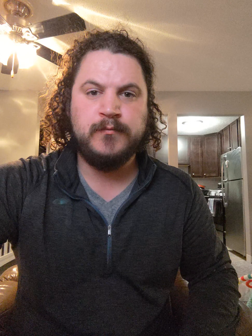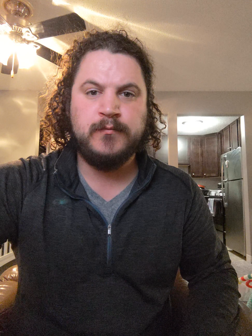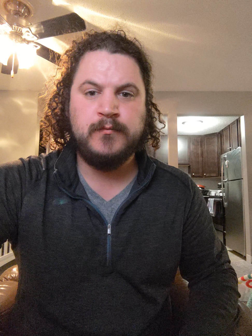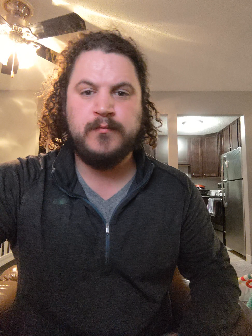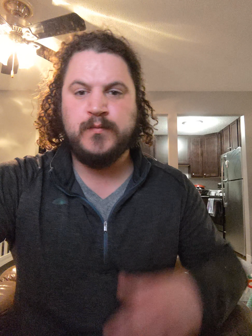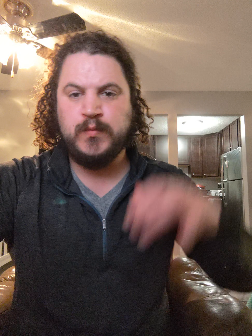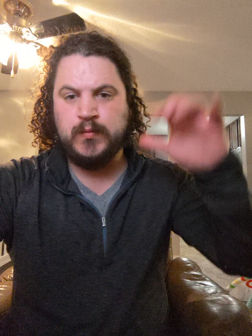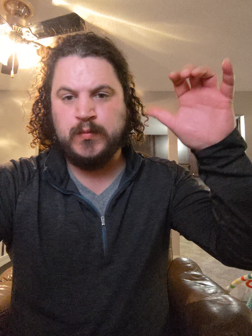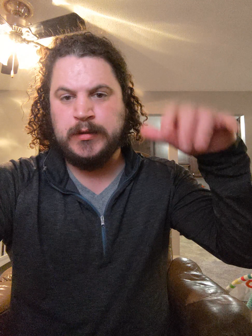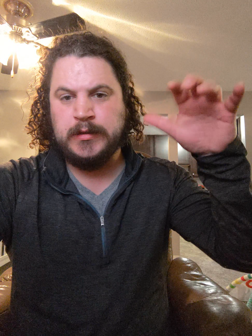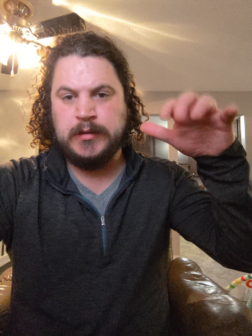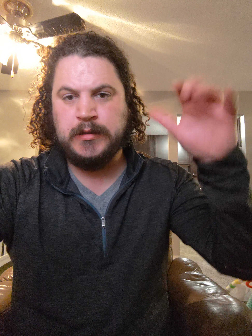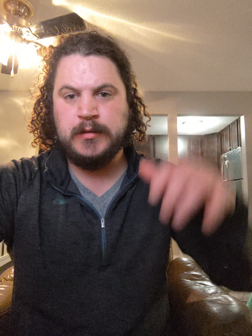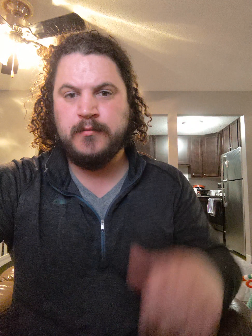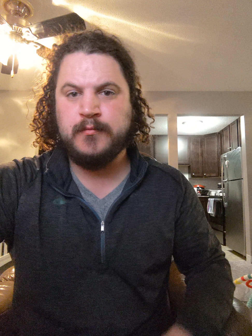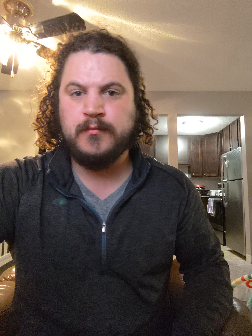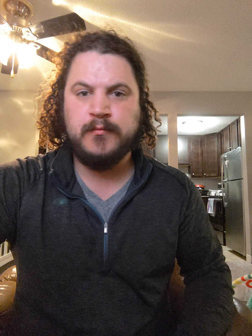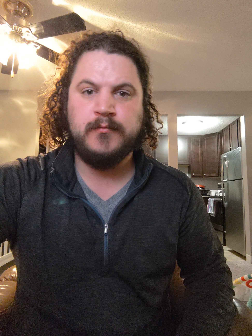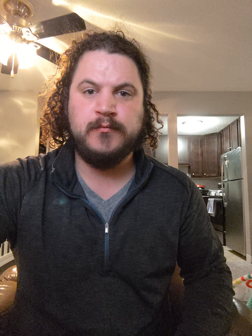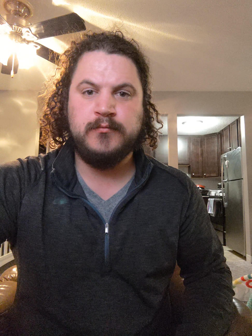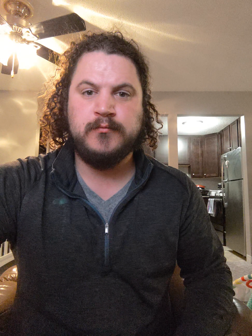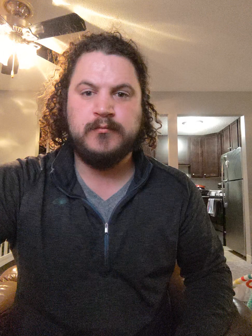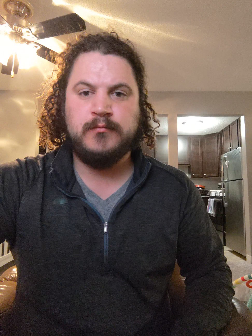rain